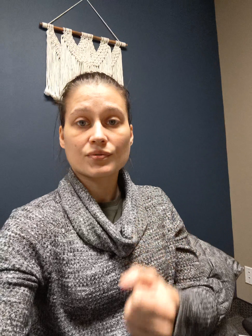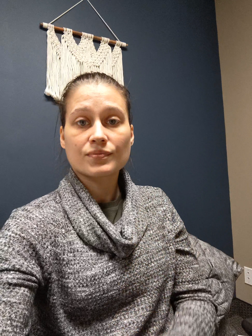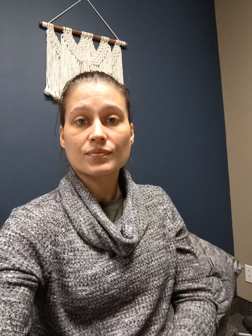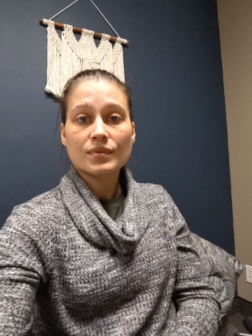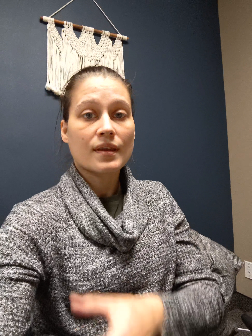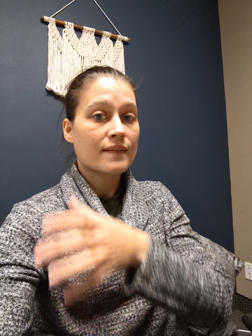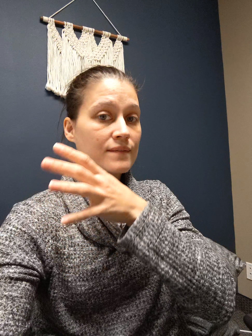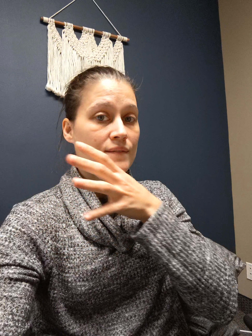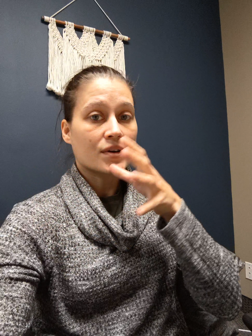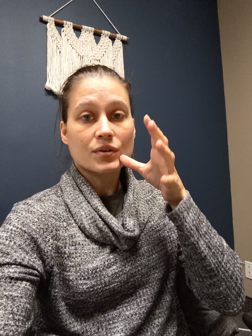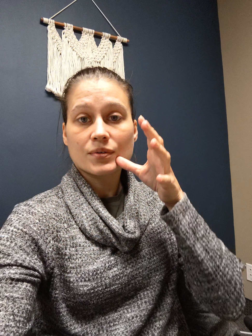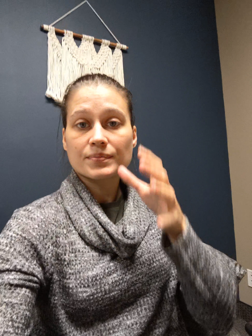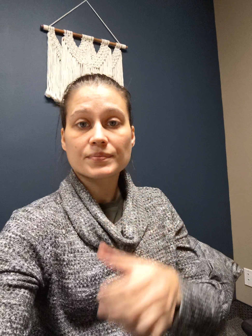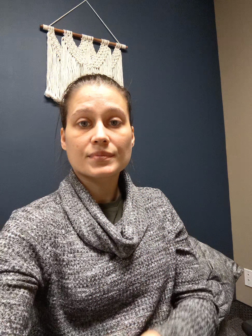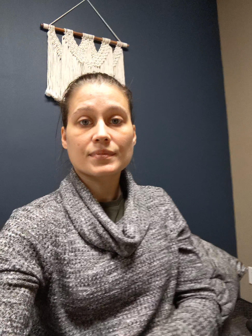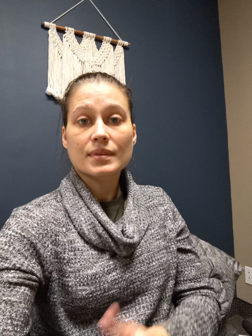farm